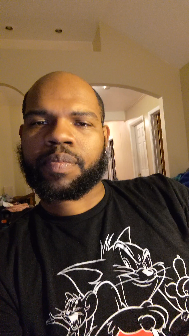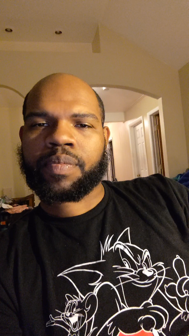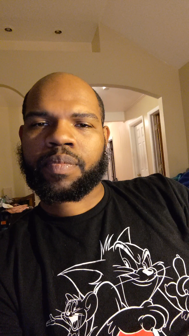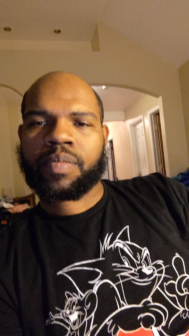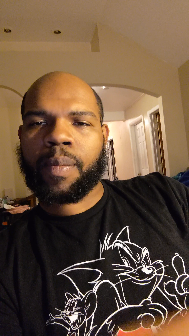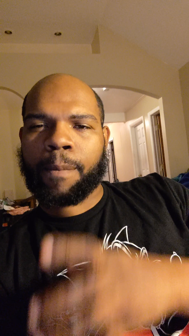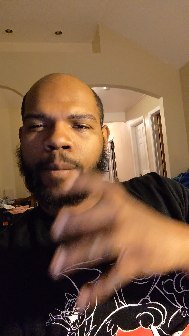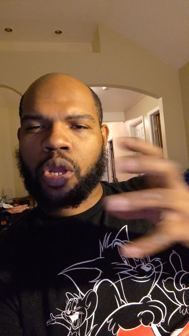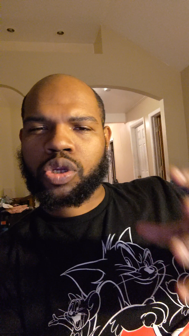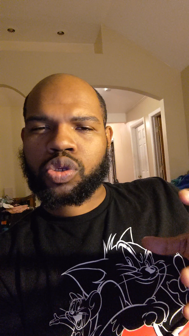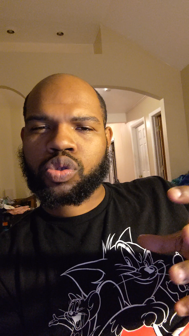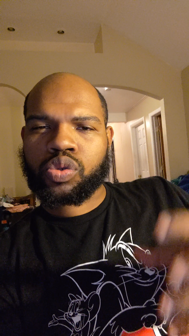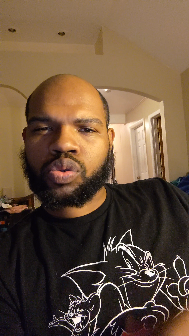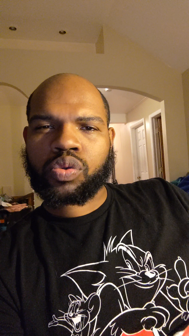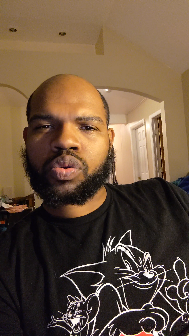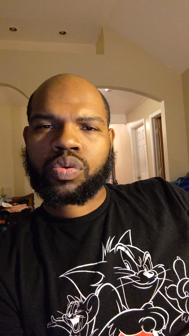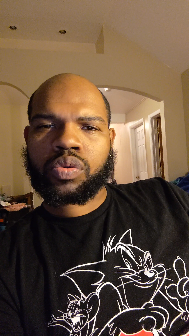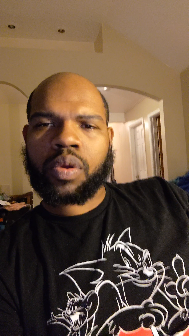much